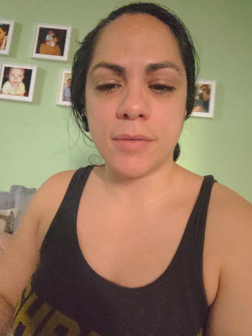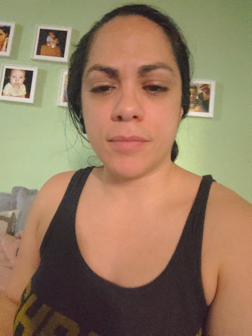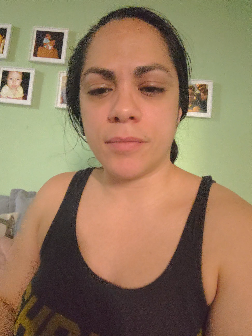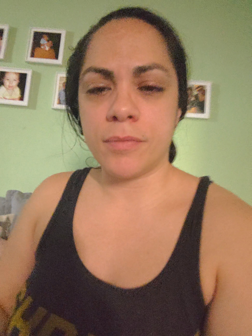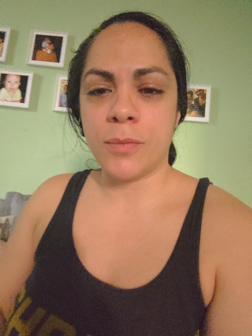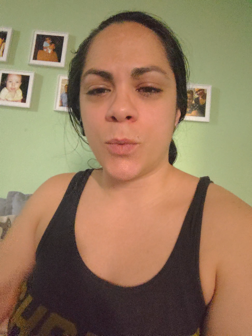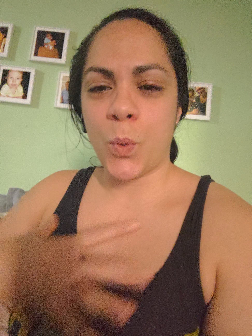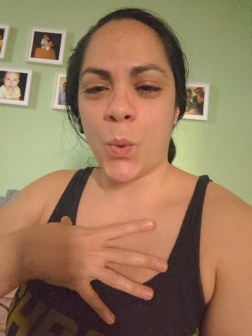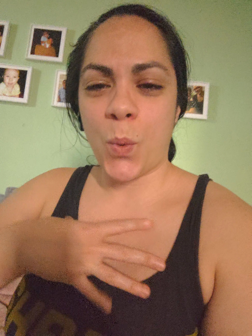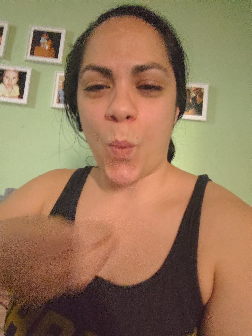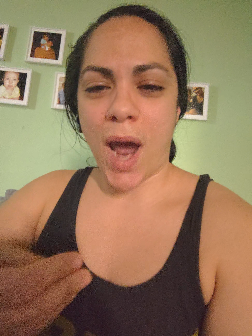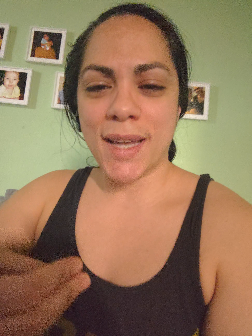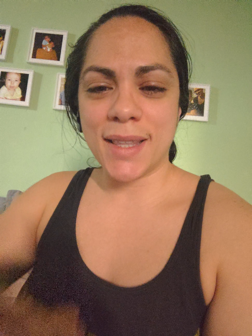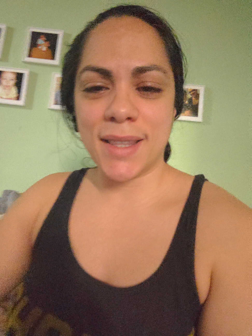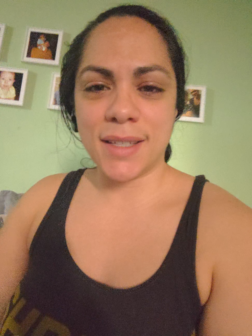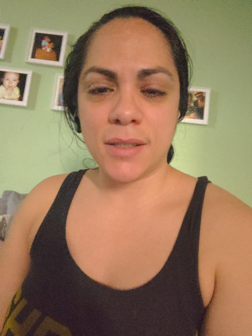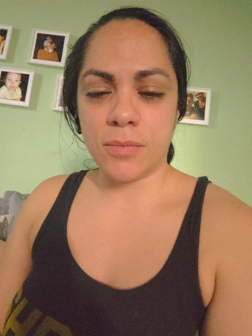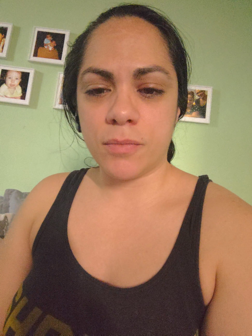white